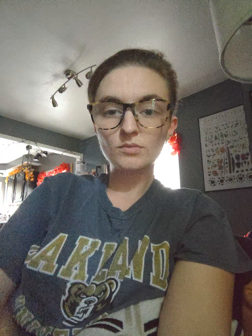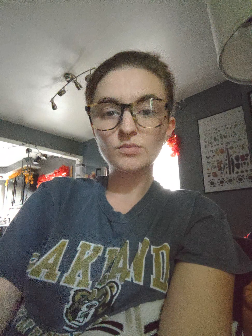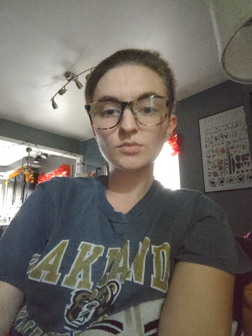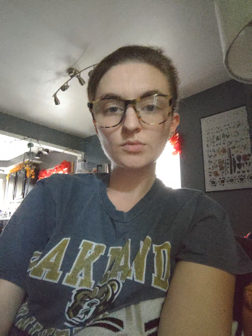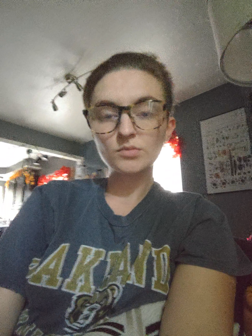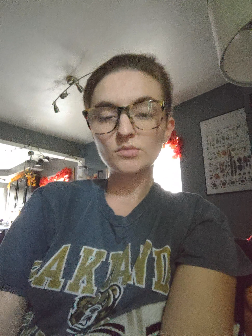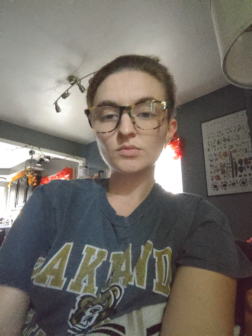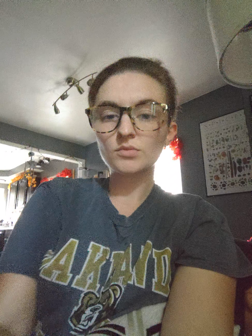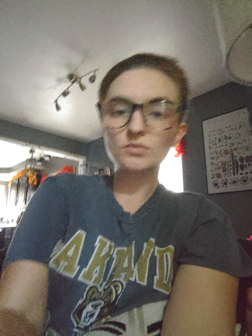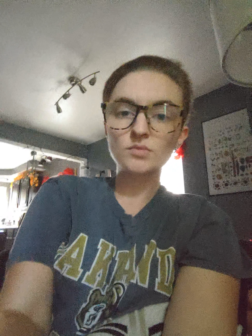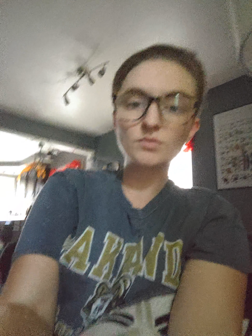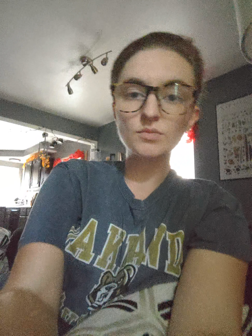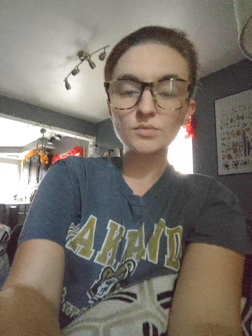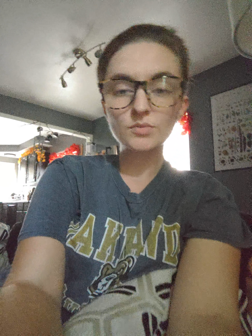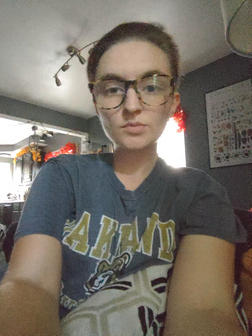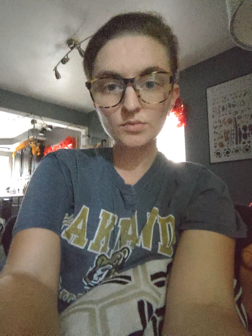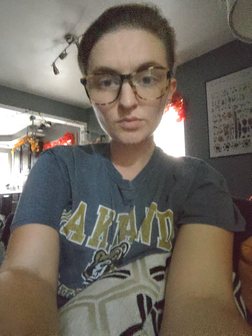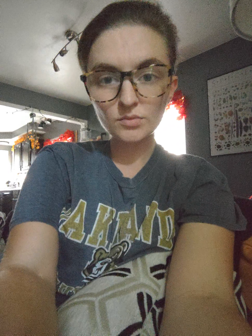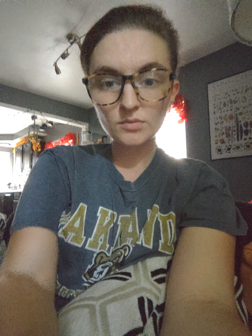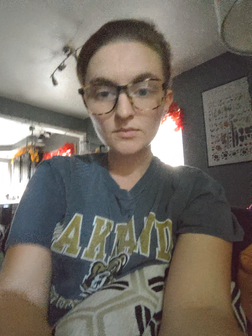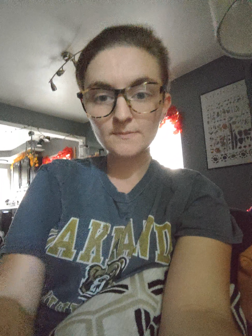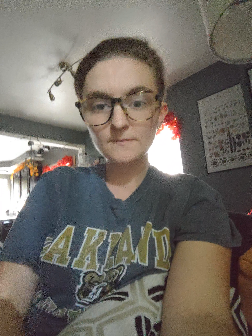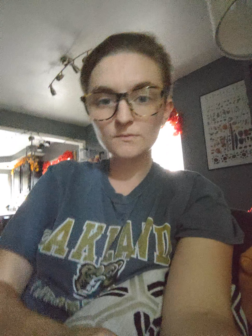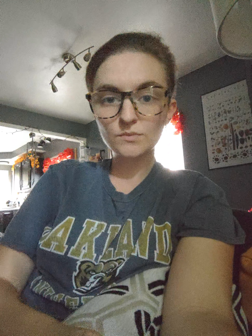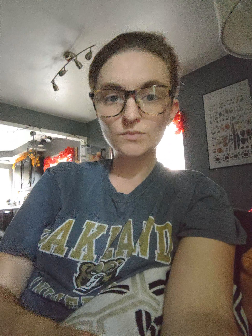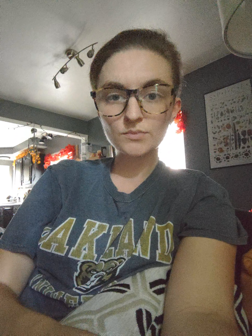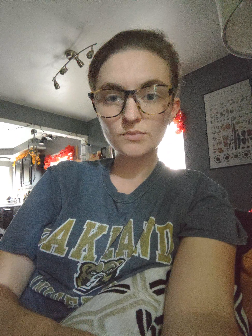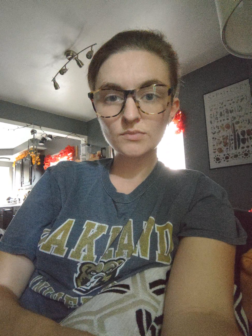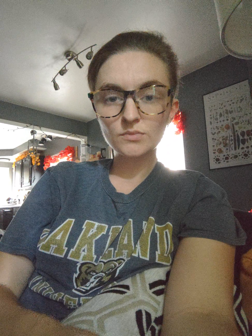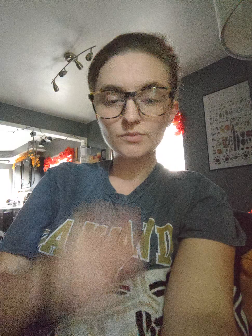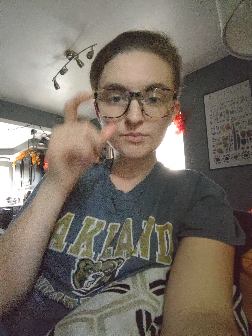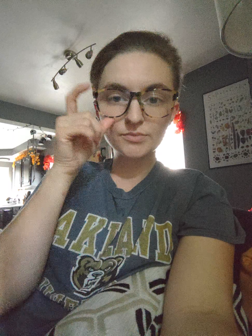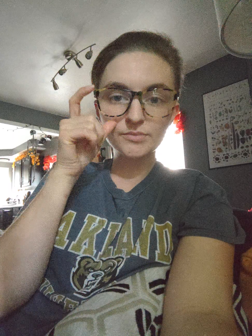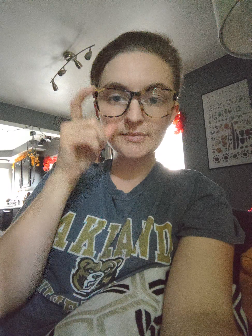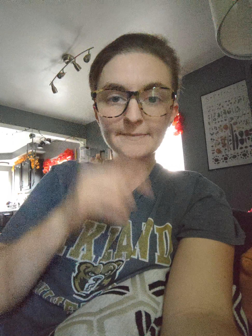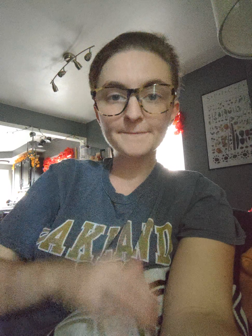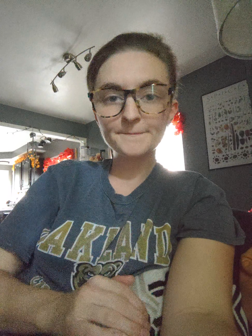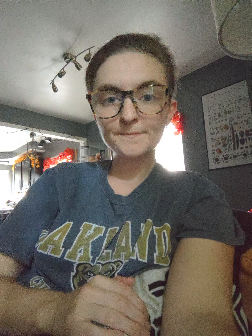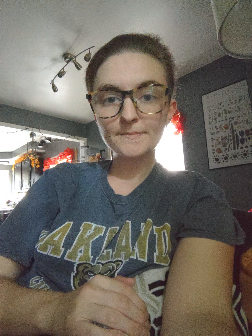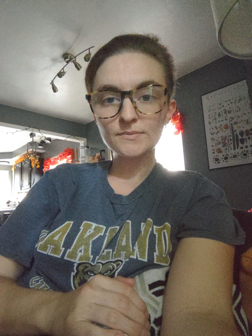glasses